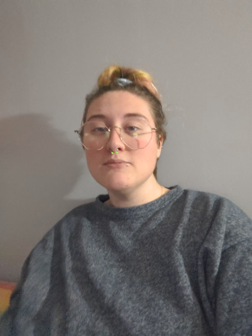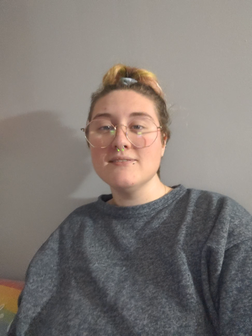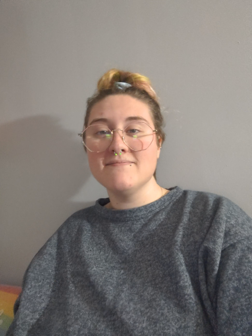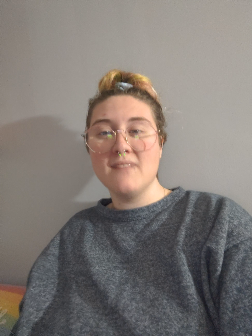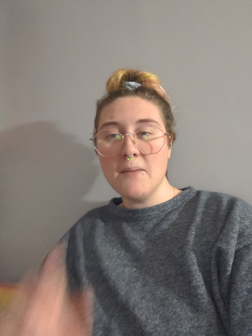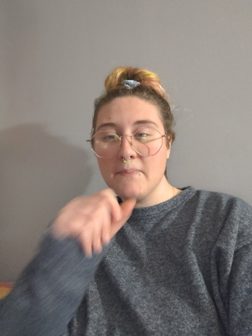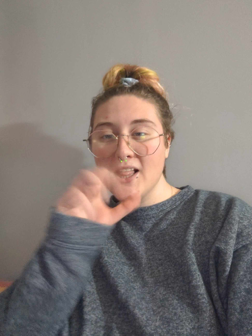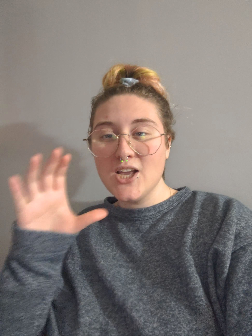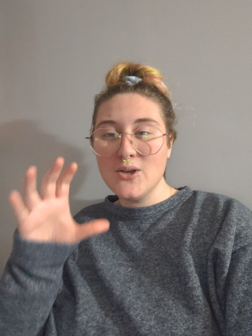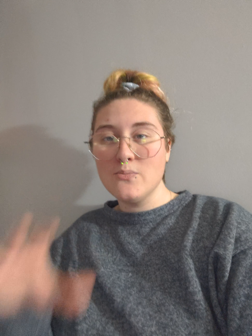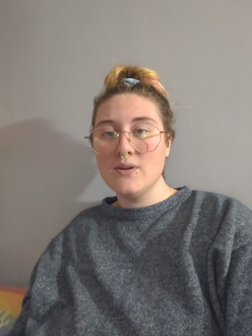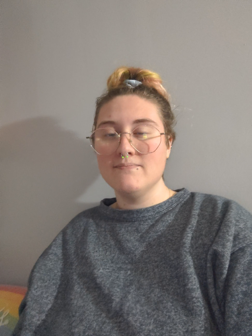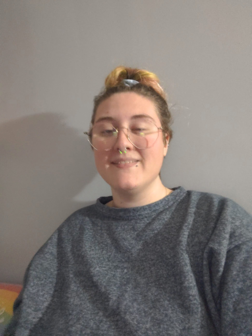balloon